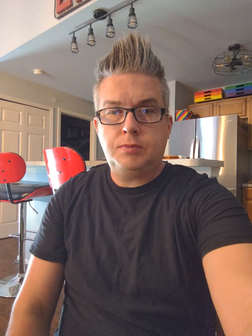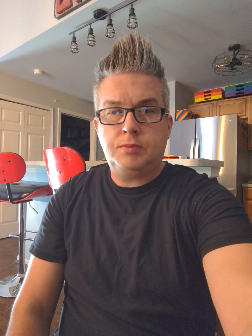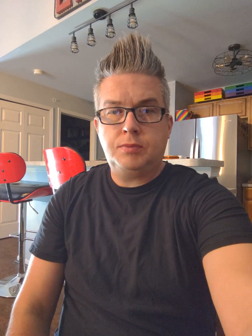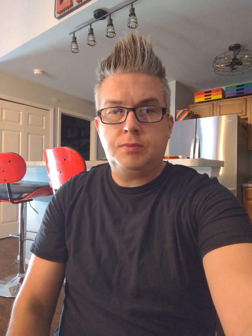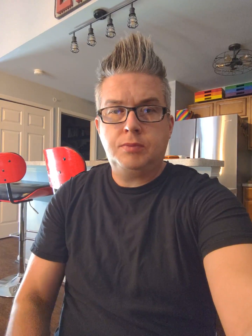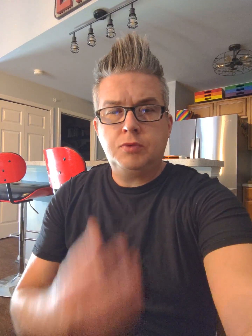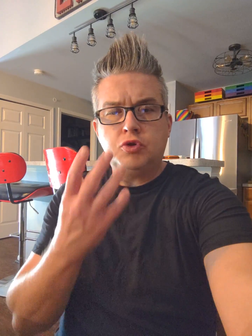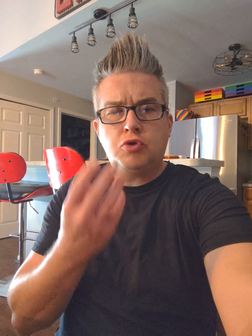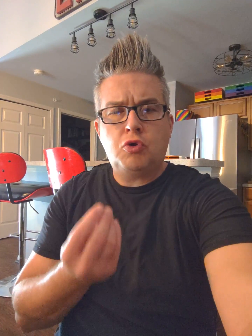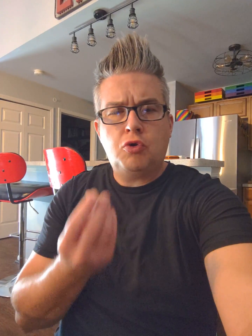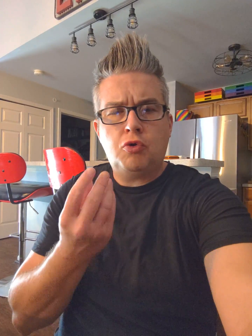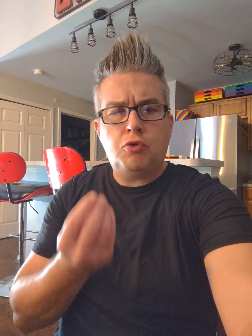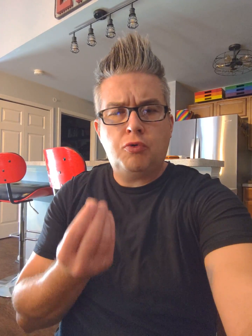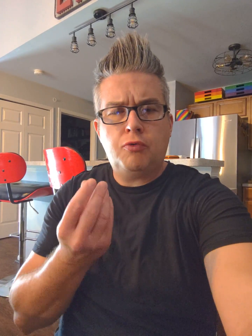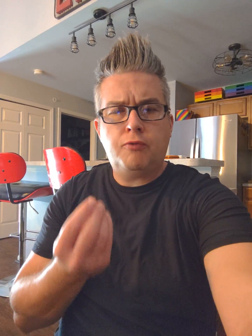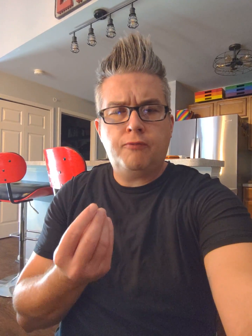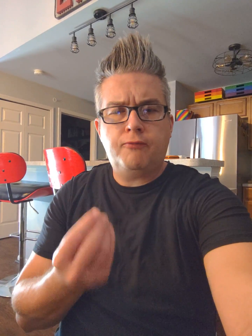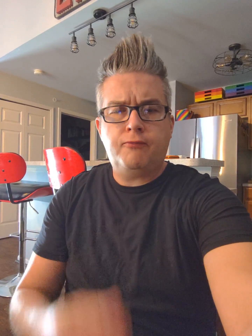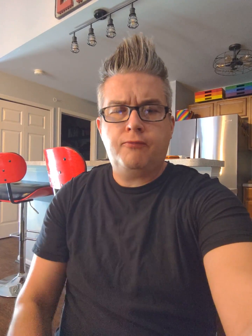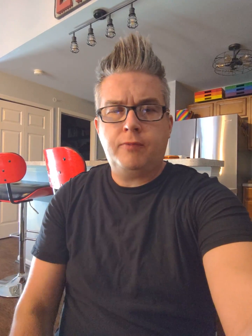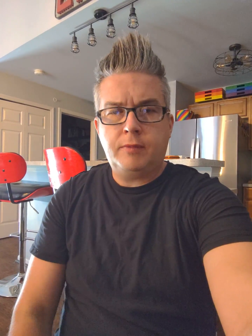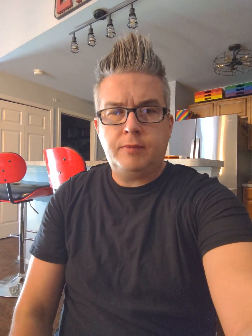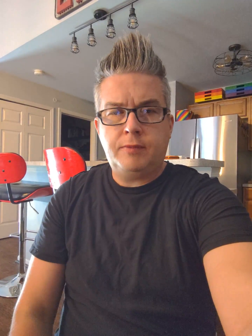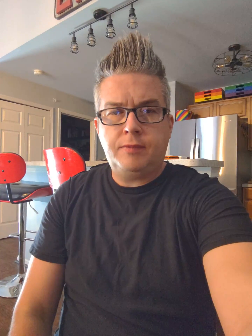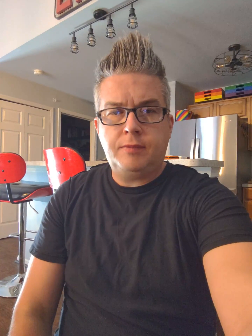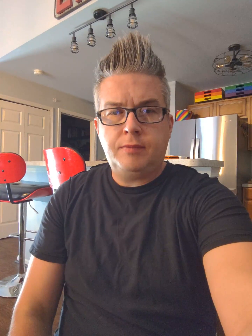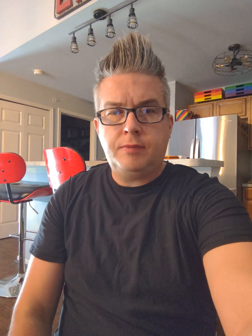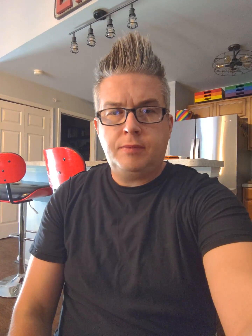gentle